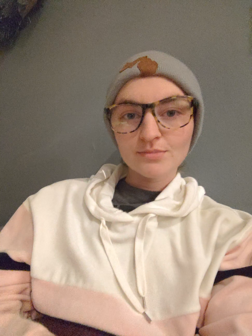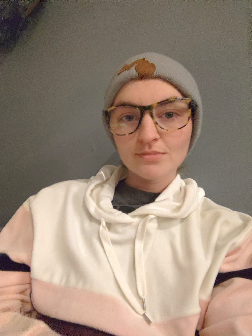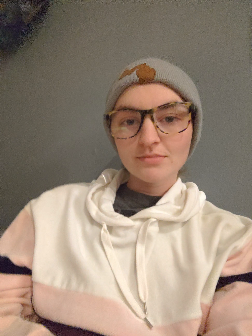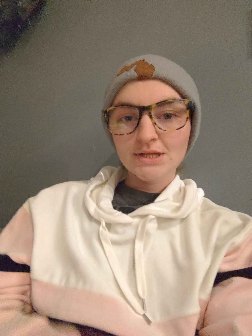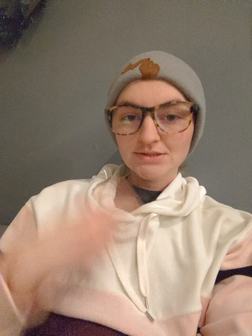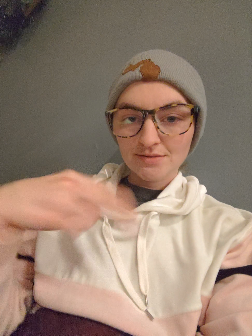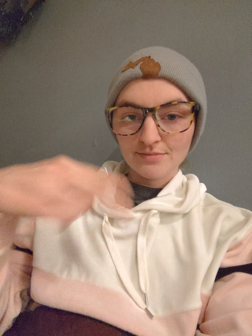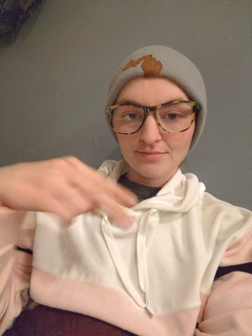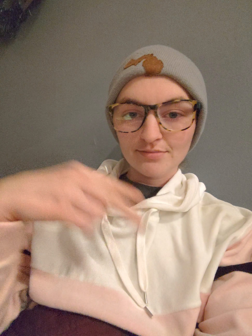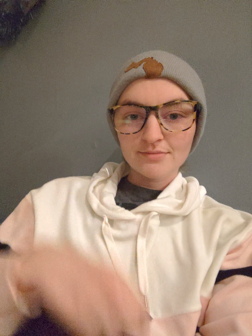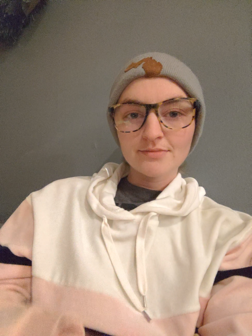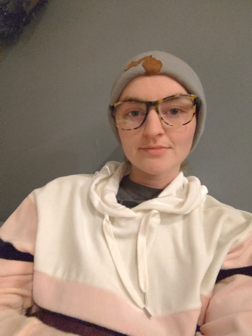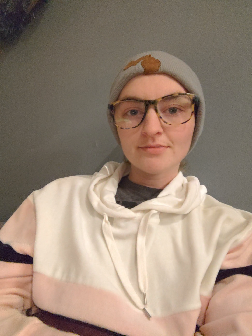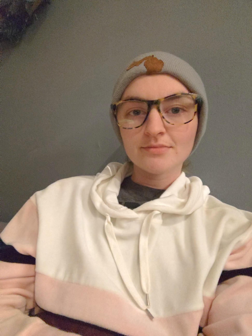dance